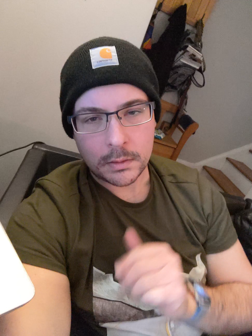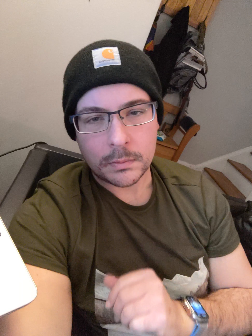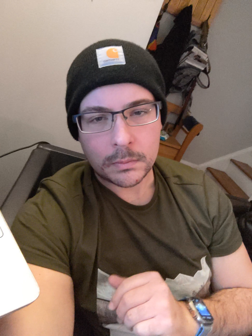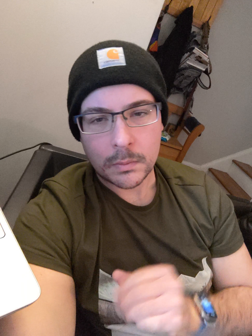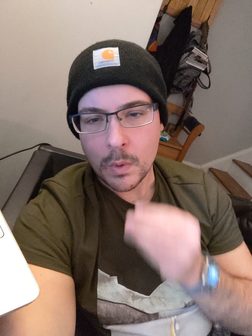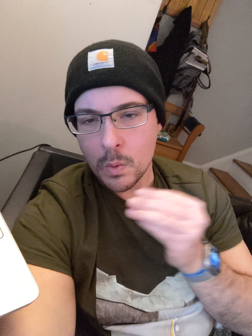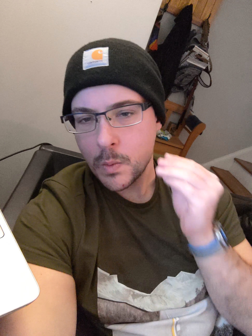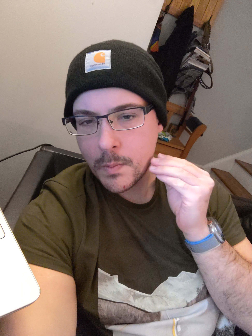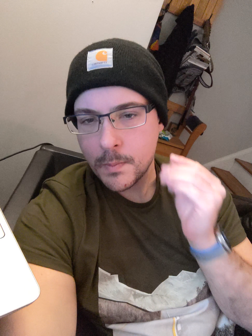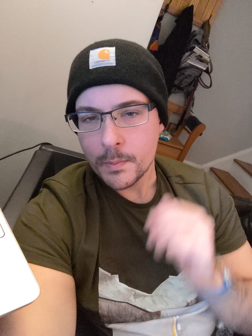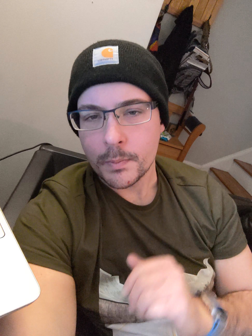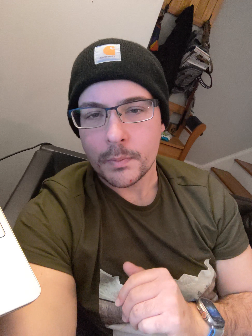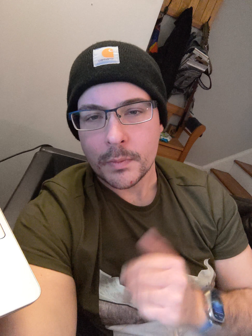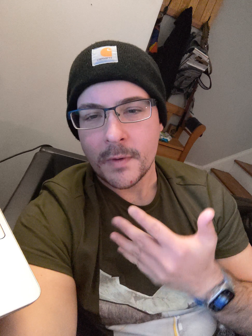home